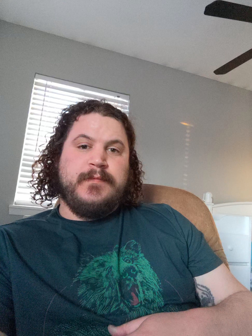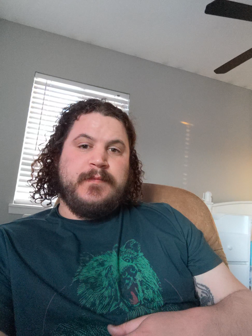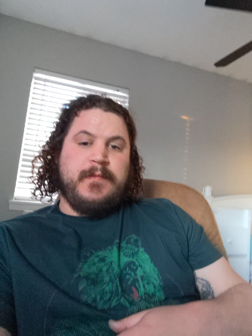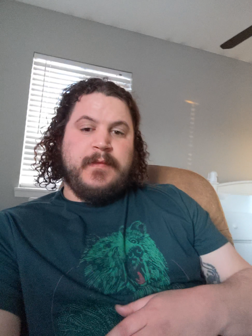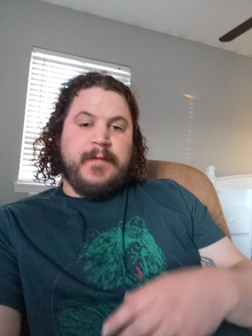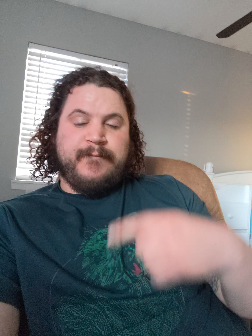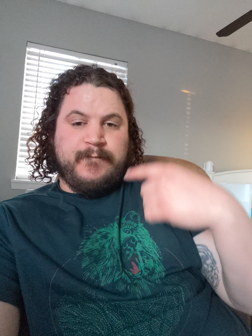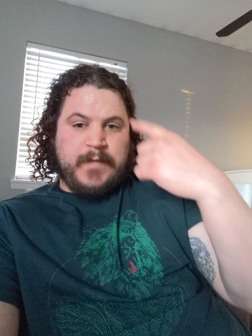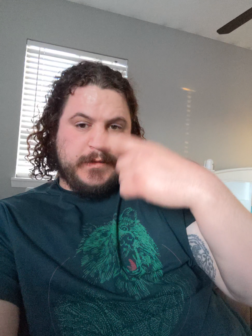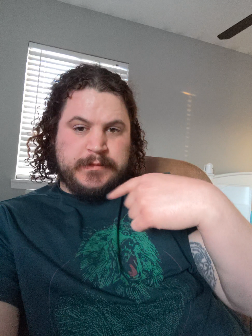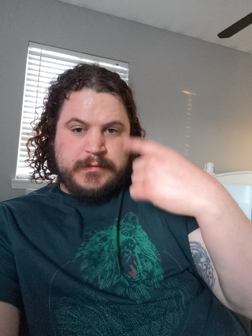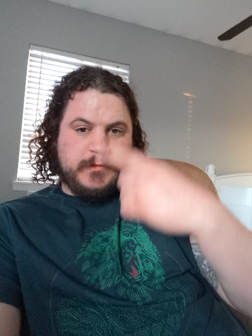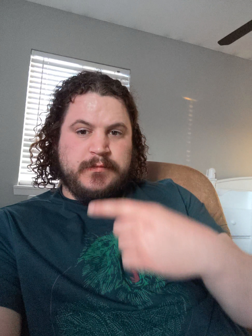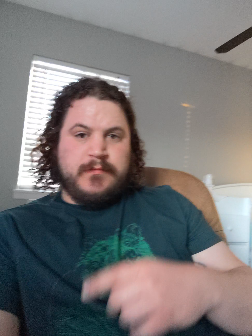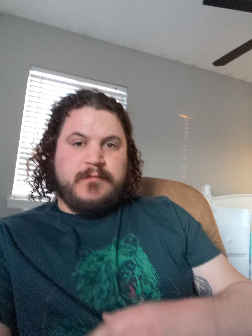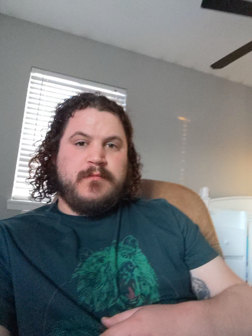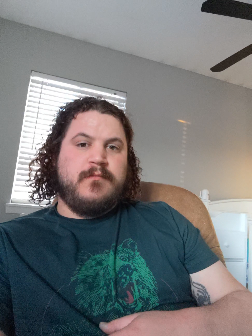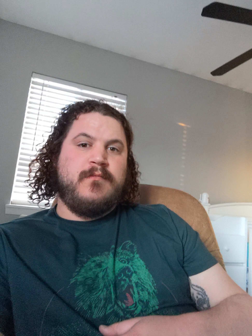face